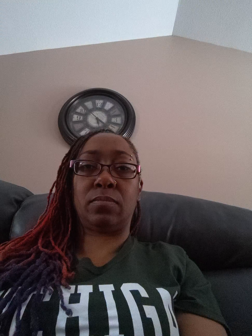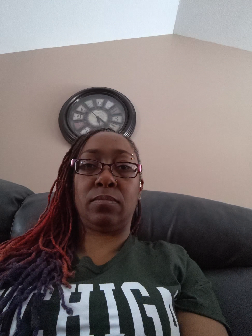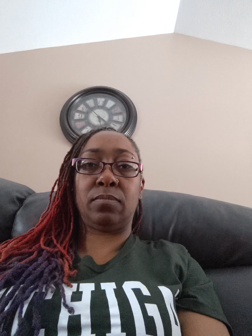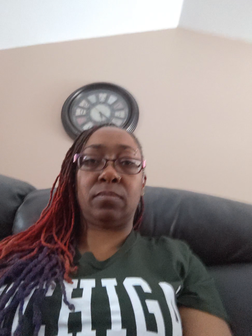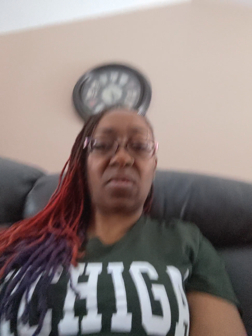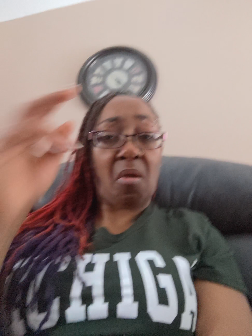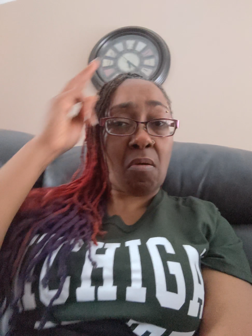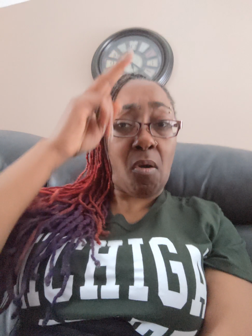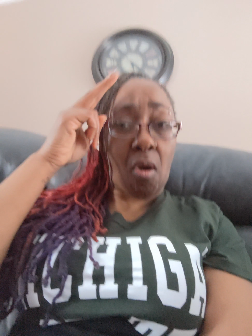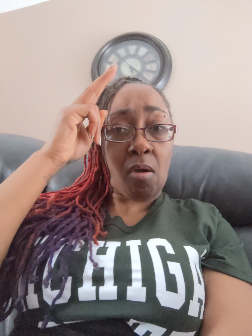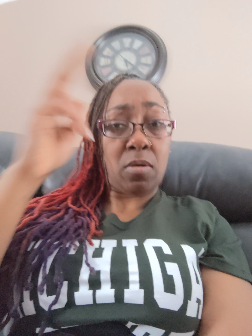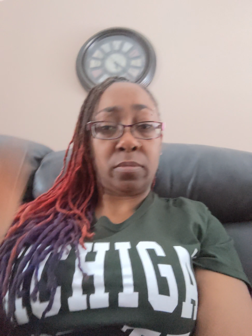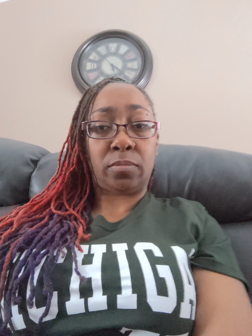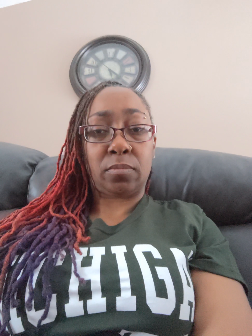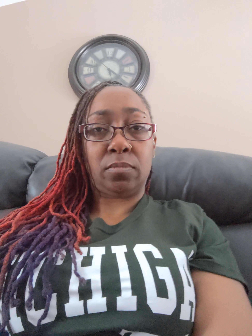uncle